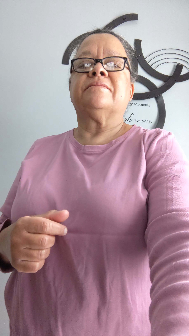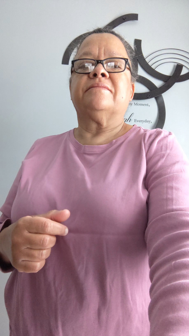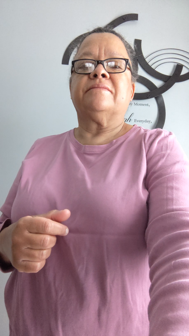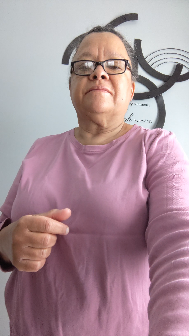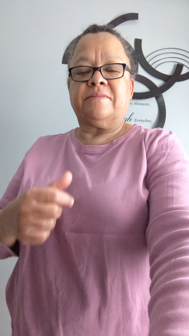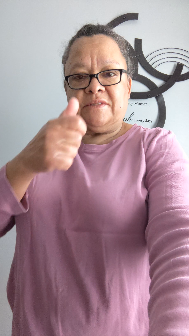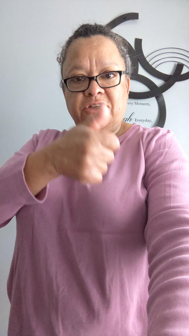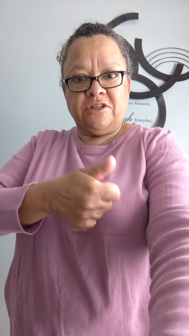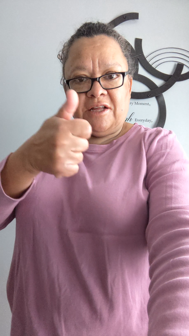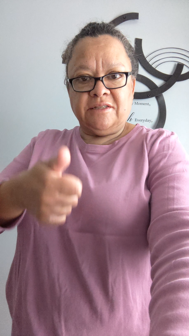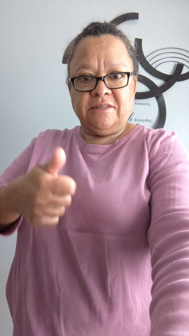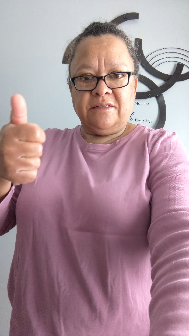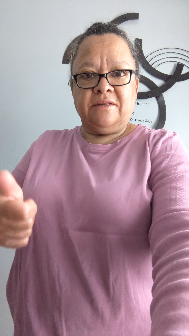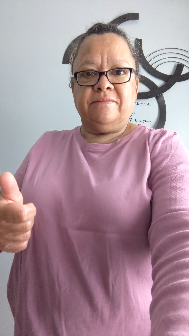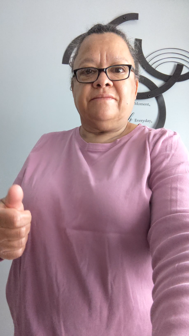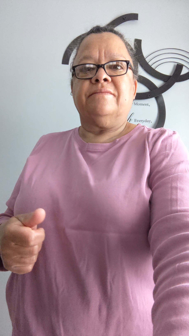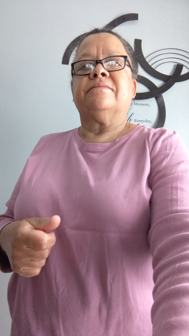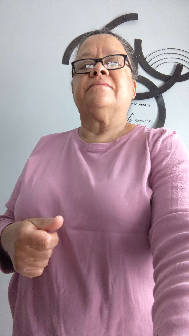each